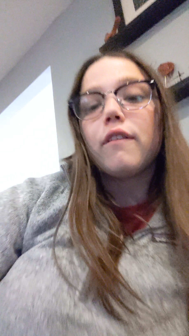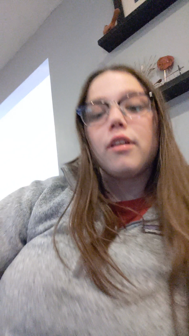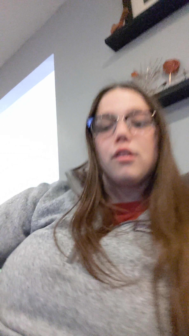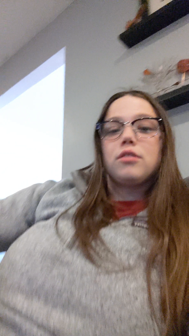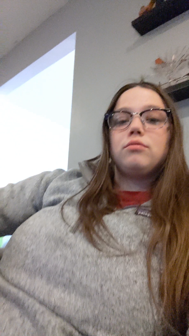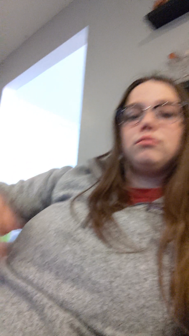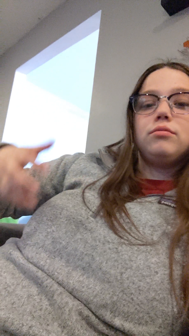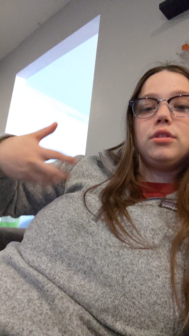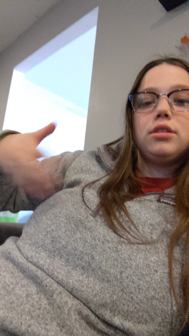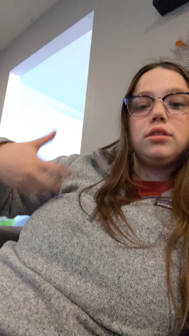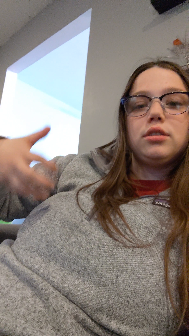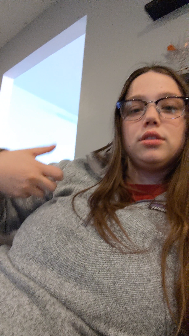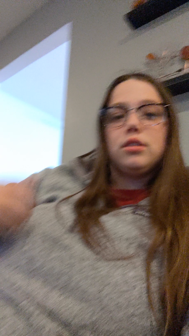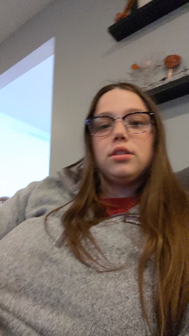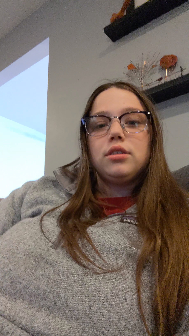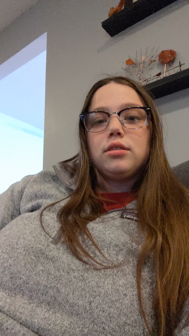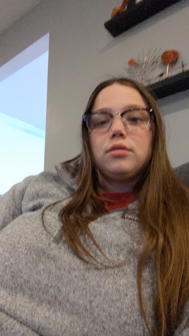monkey